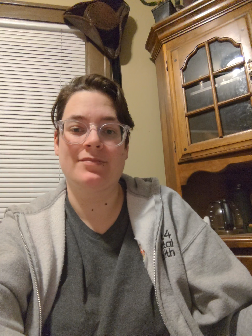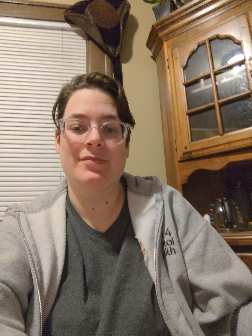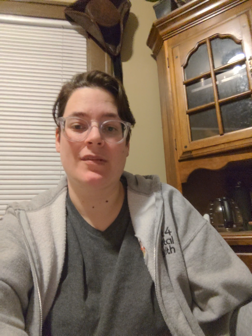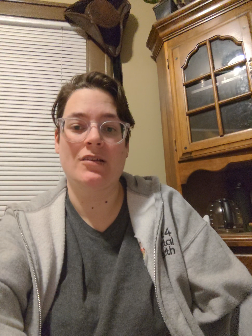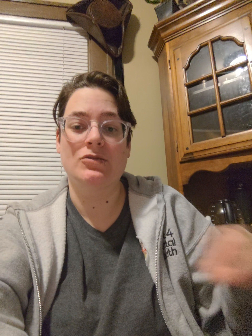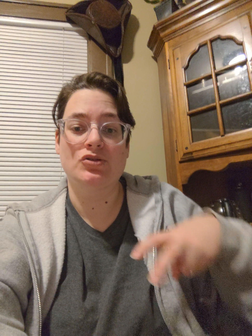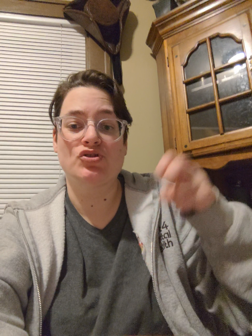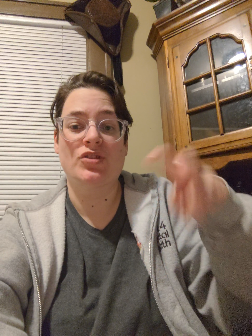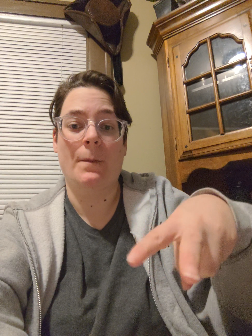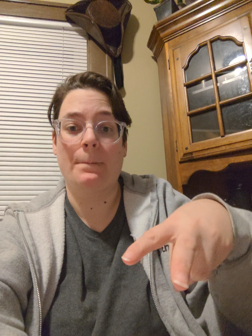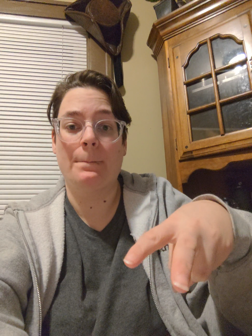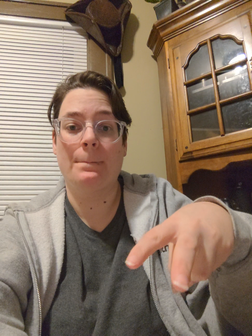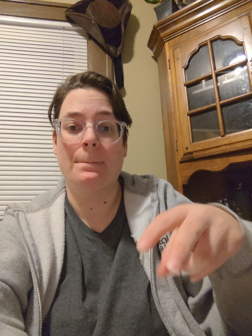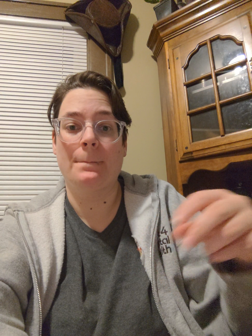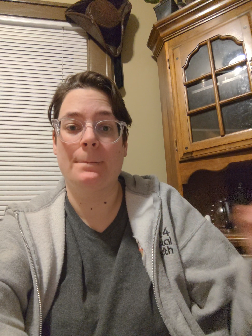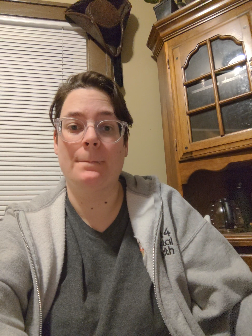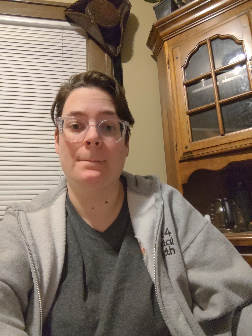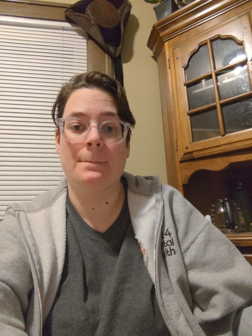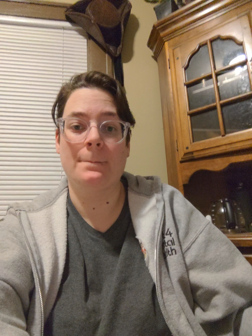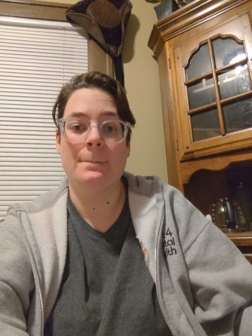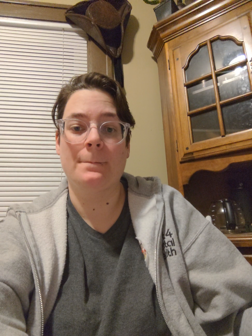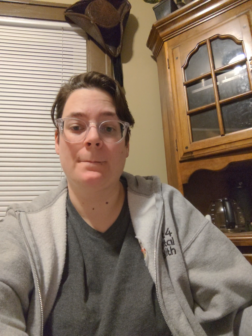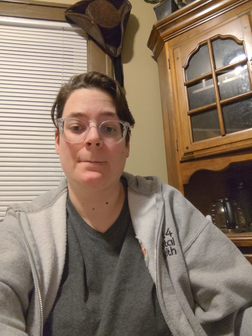jump